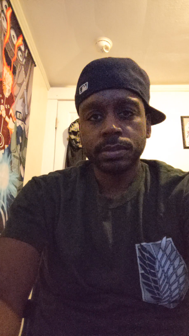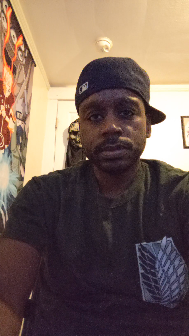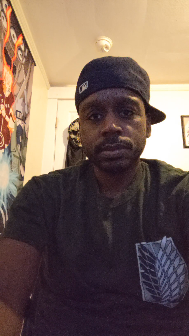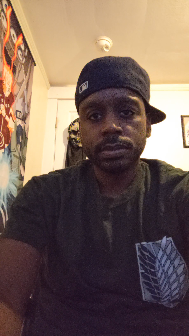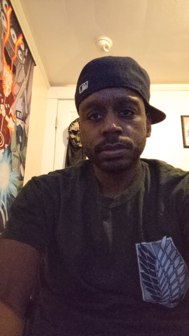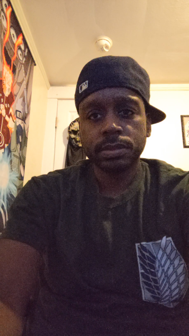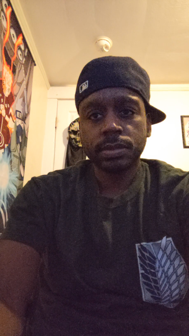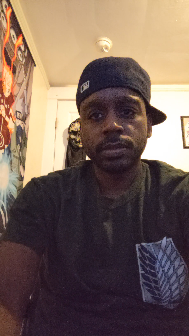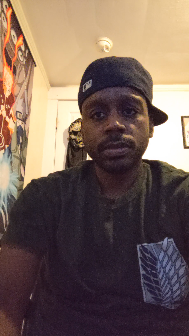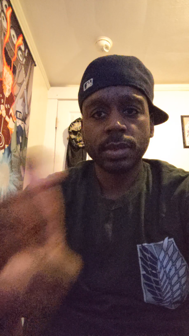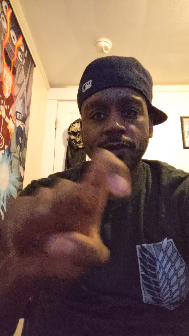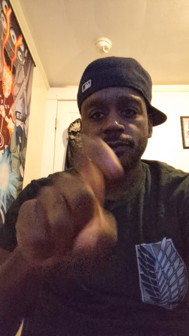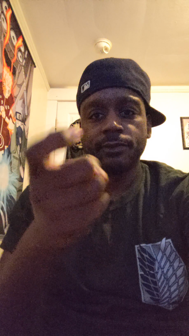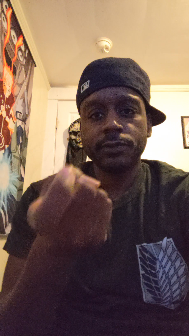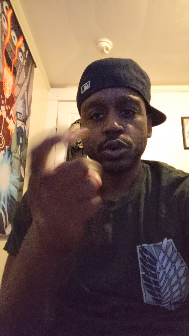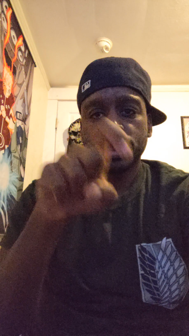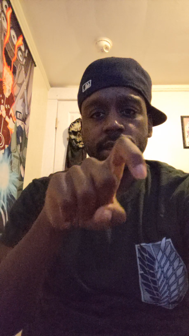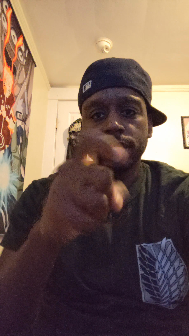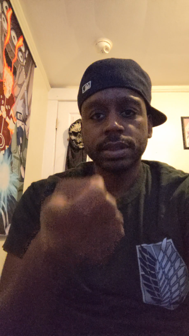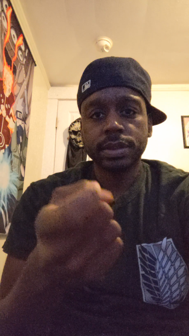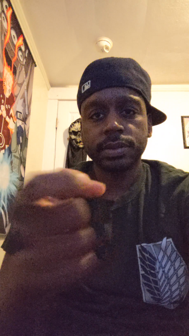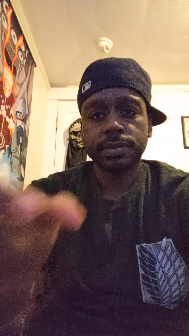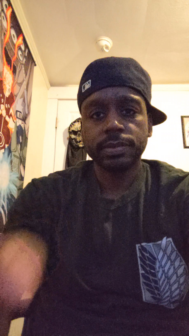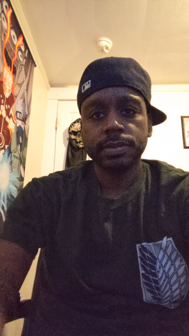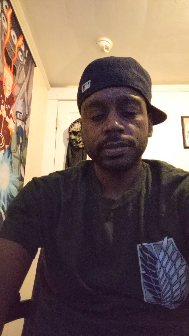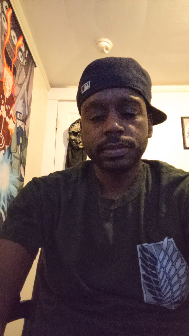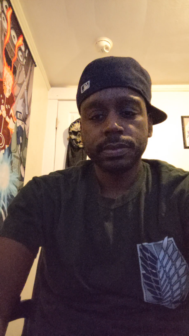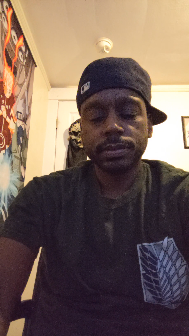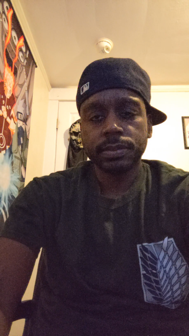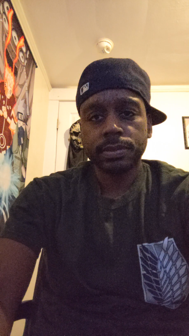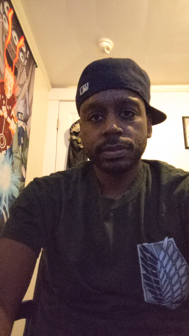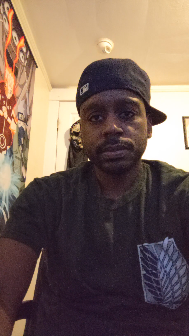friend